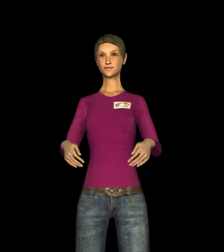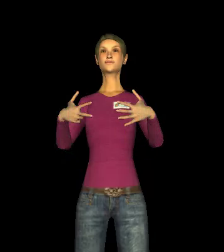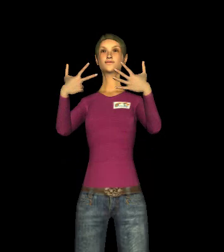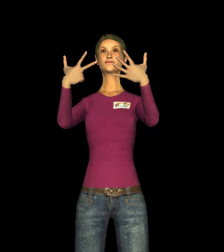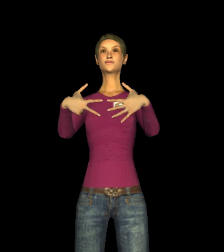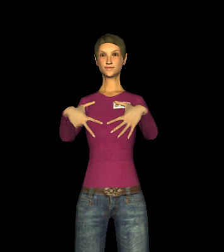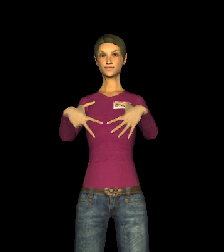18